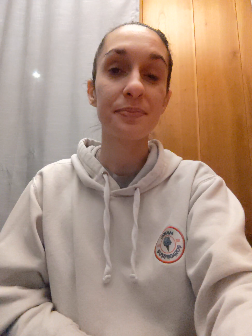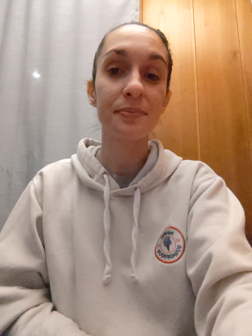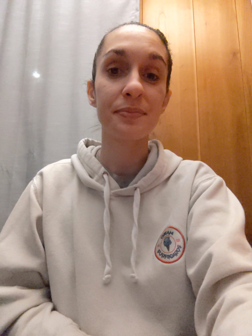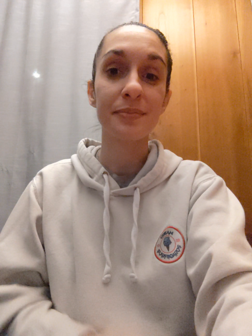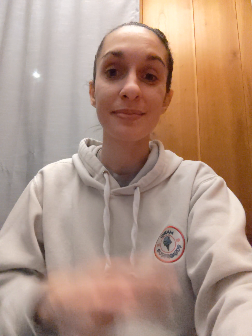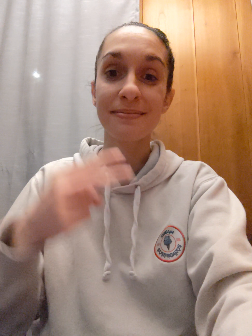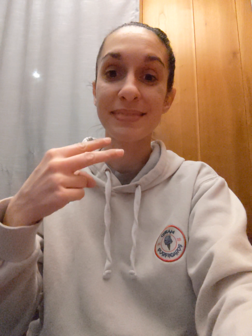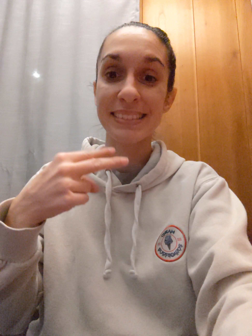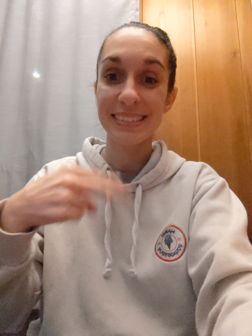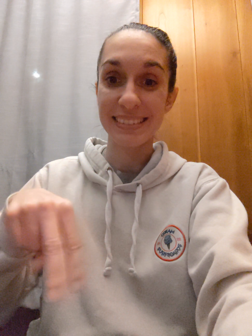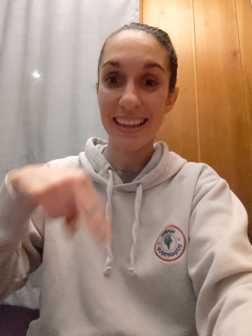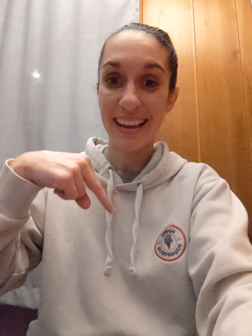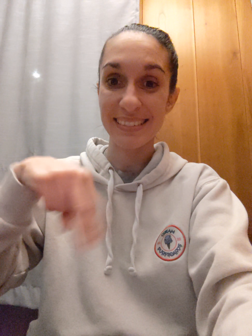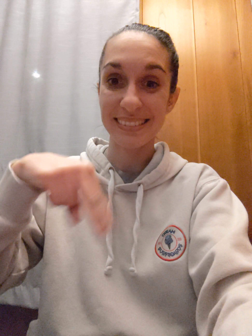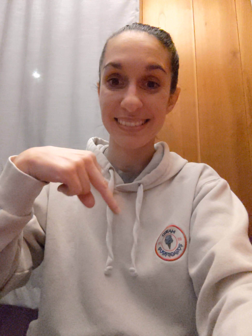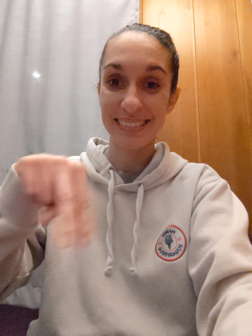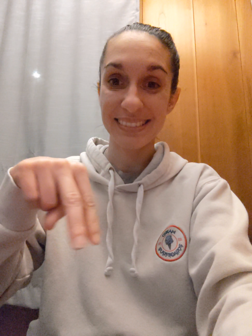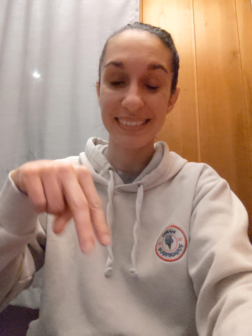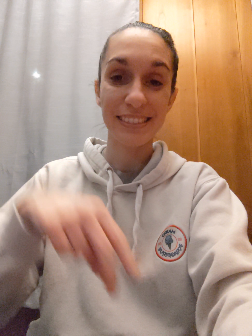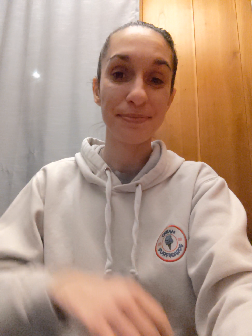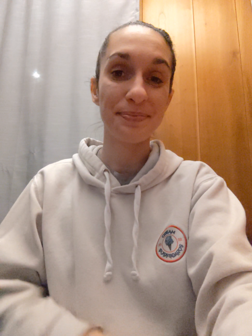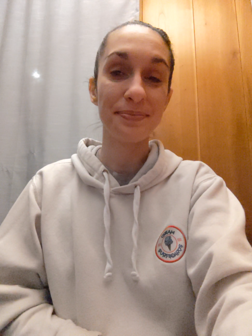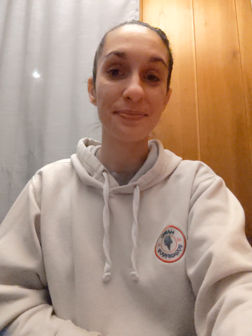dance